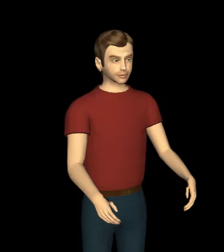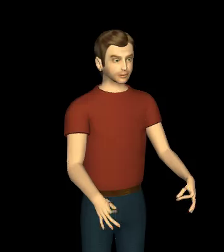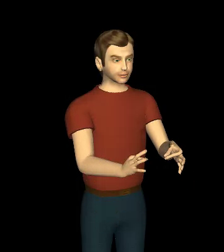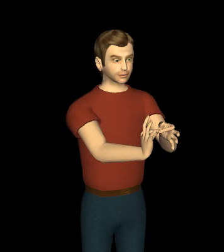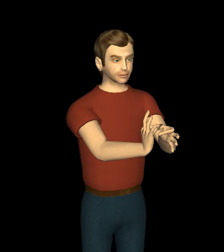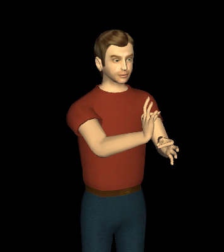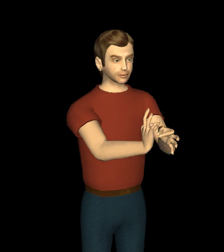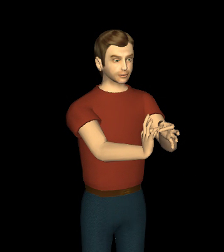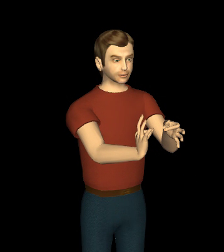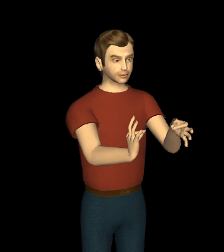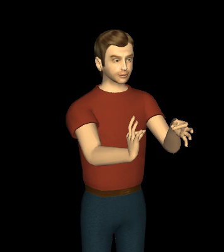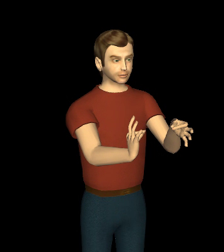حجم